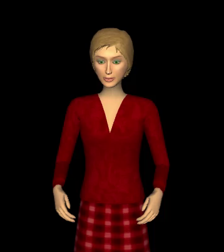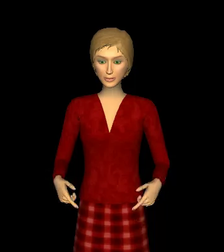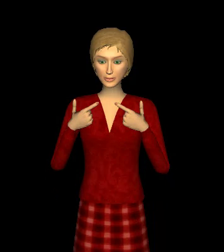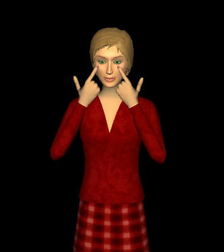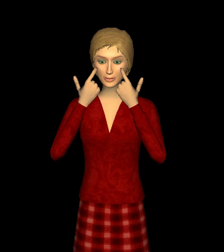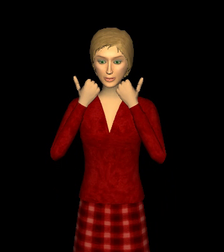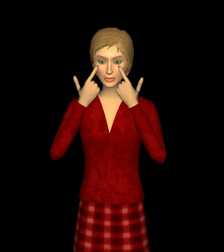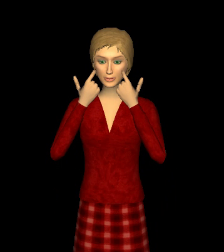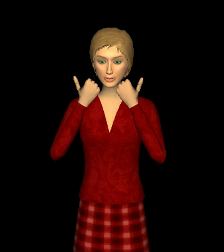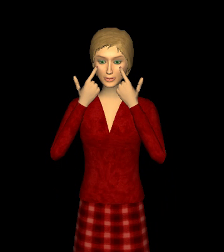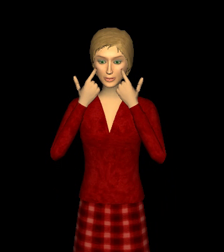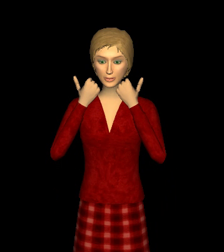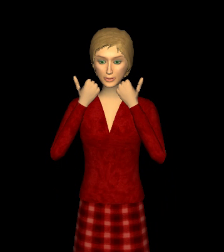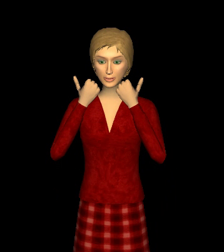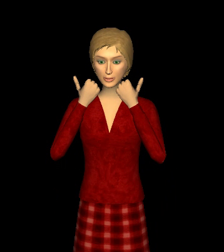يبكي